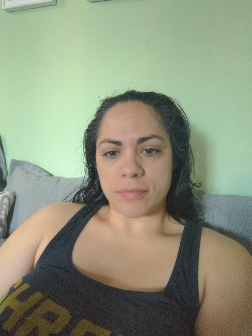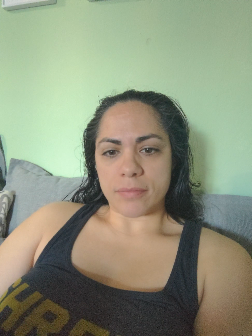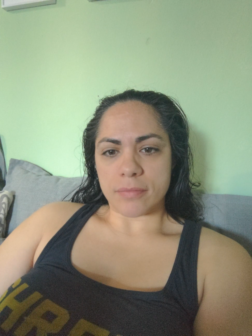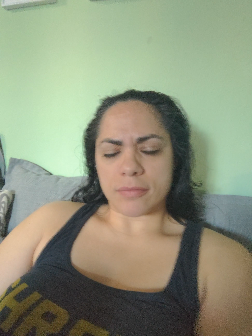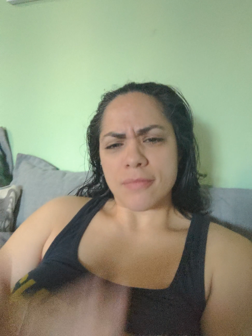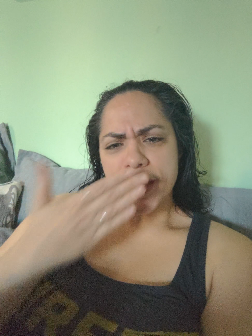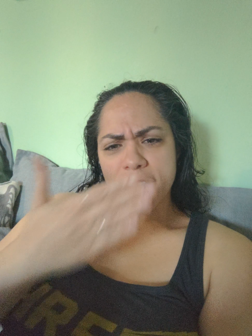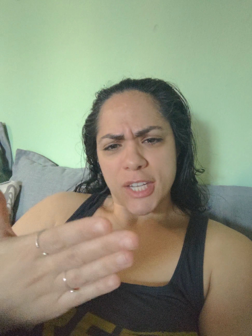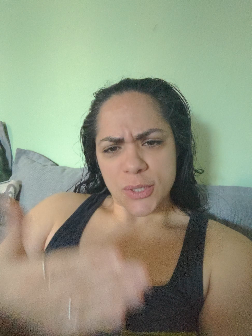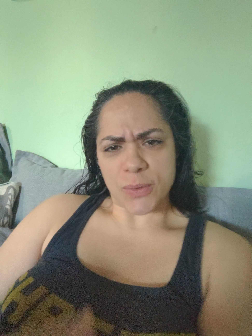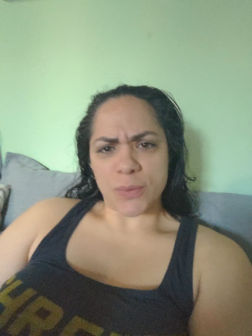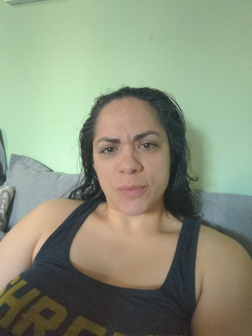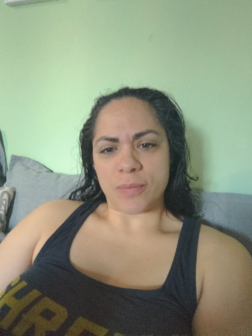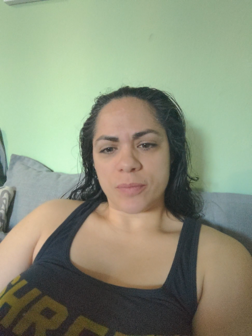thank you